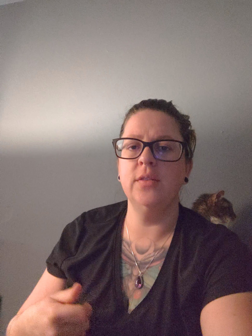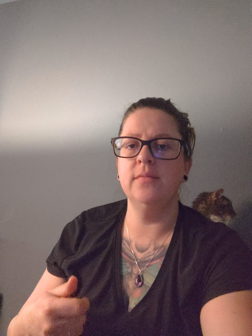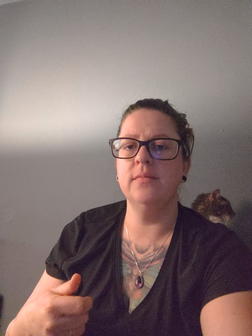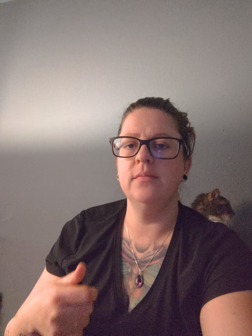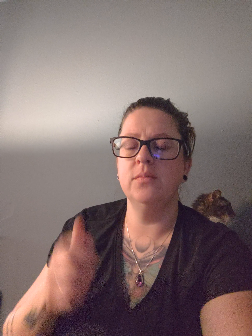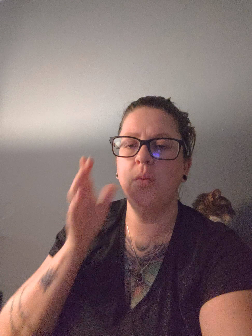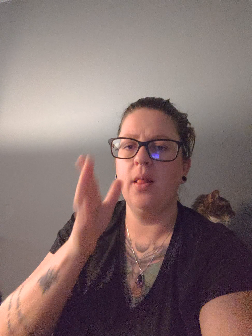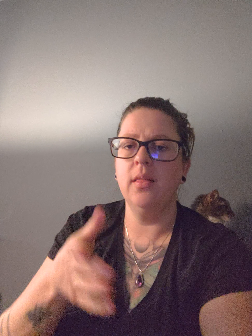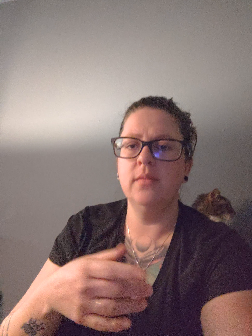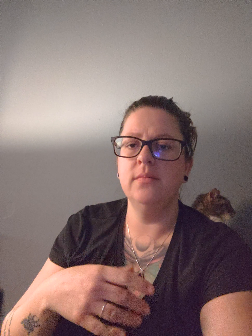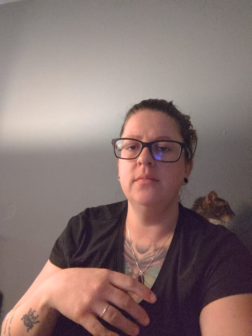will